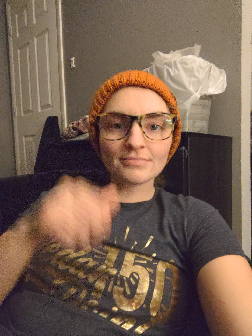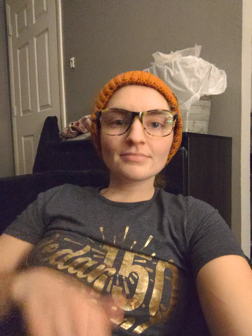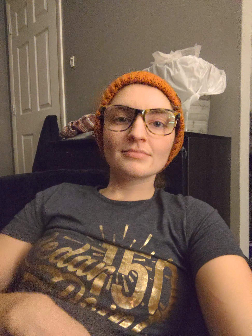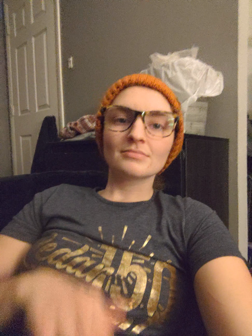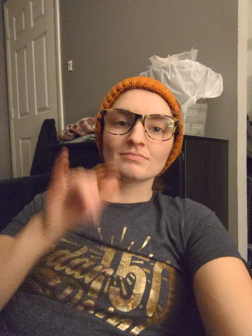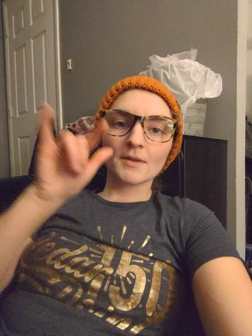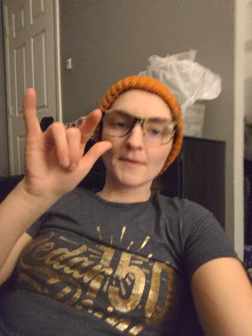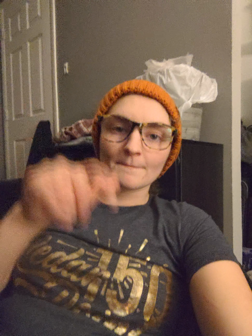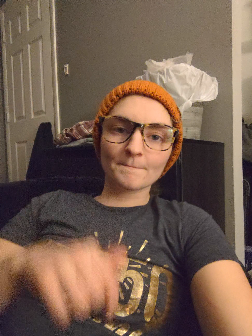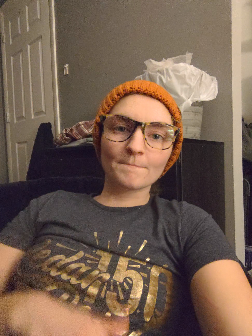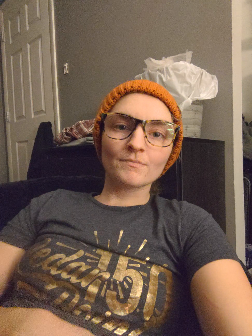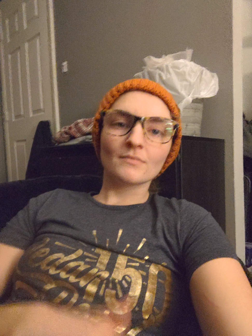airplane